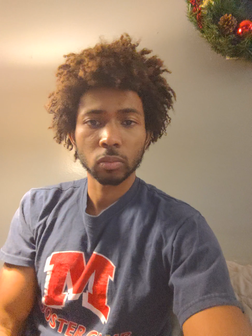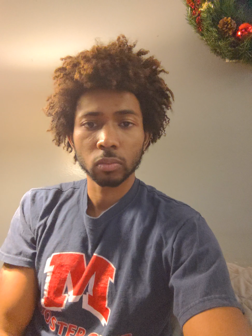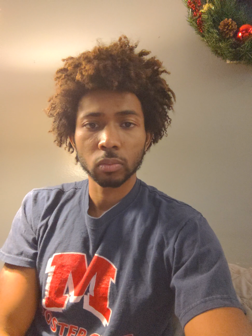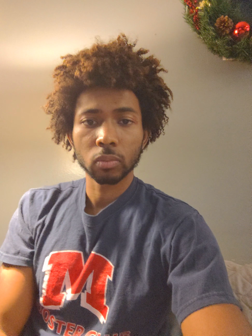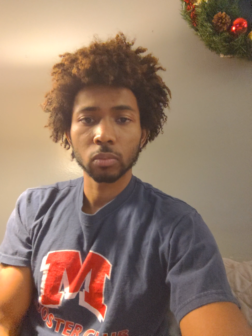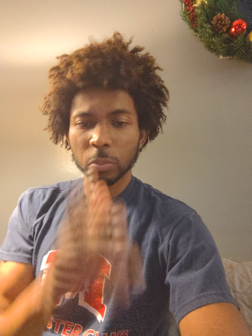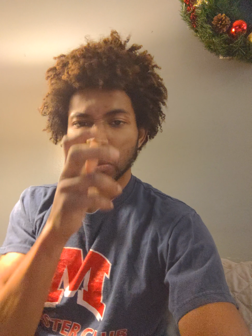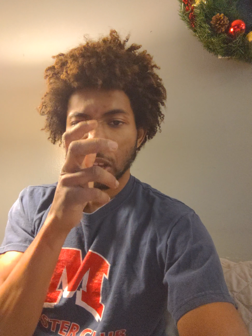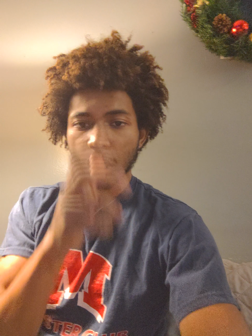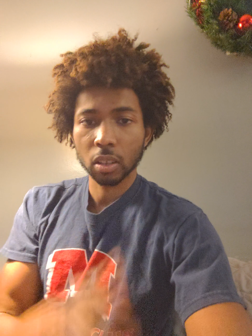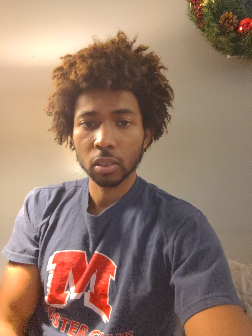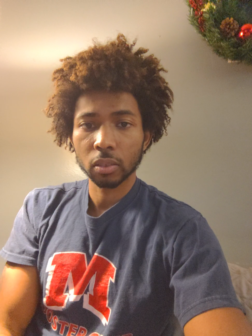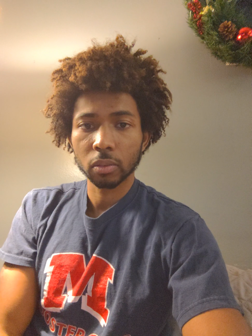bug